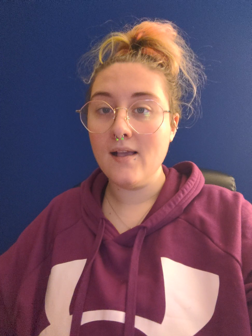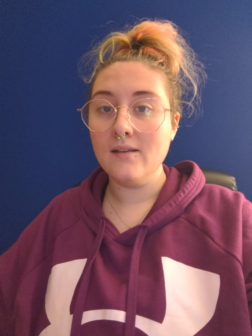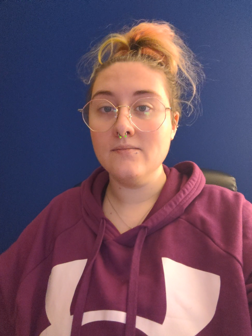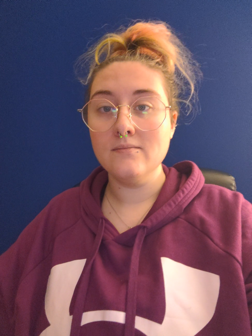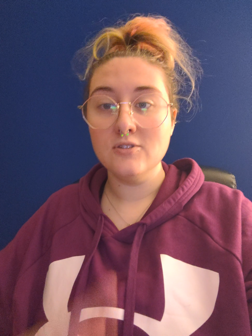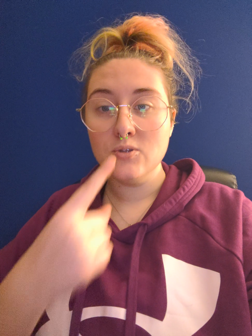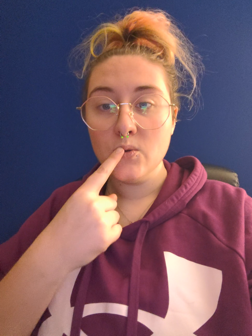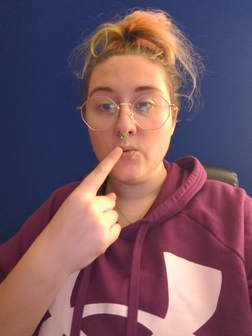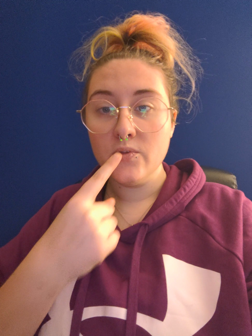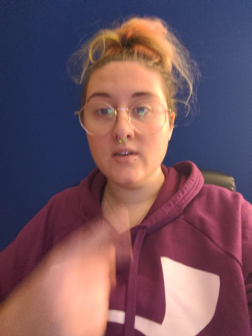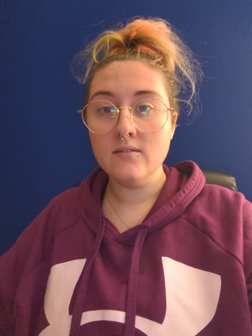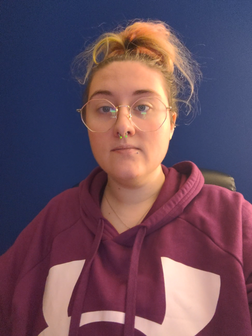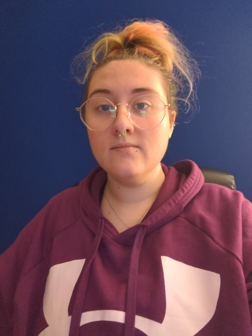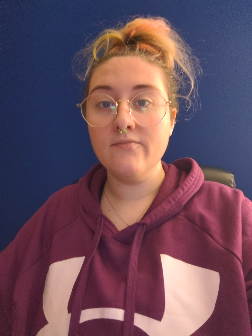tooth